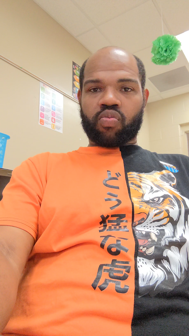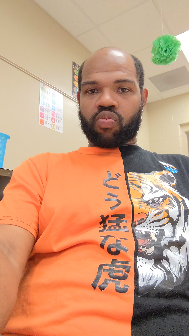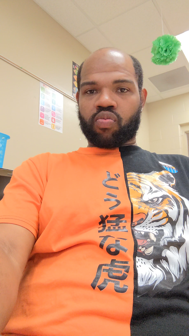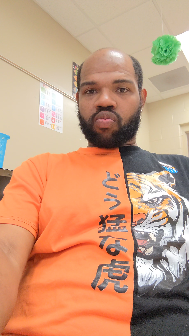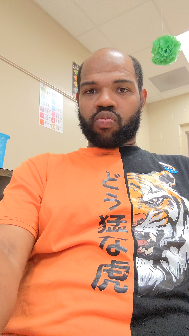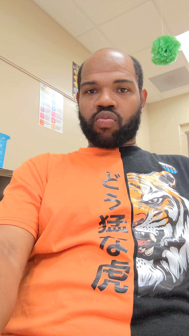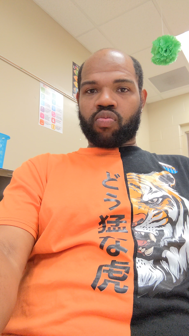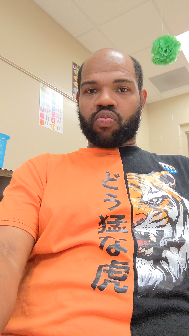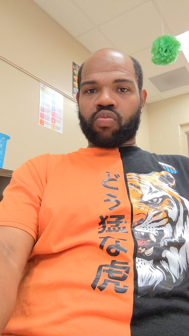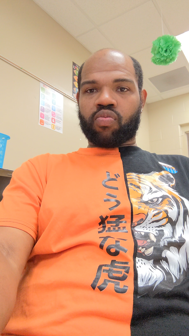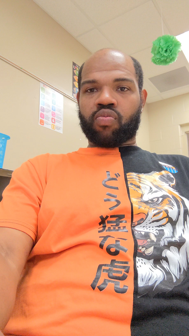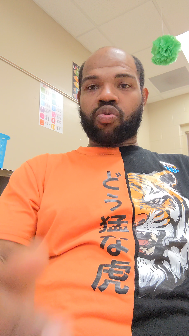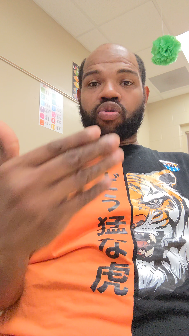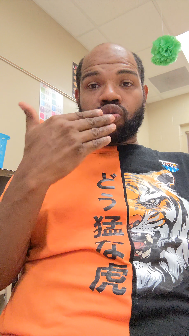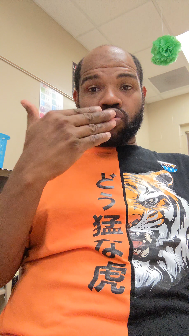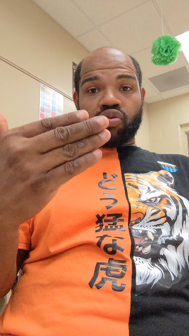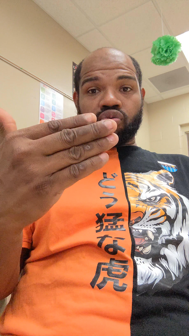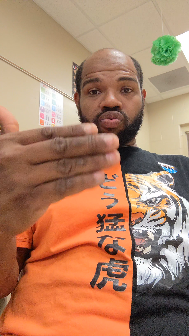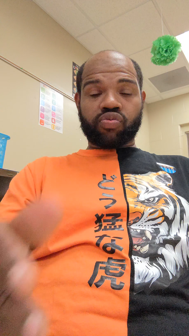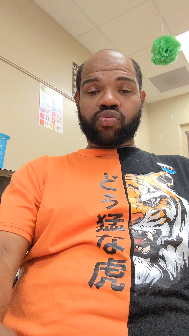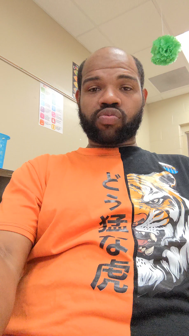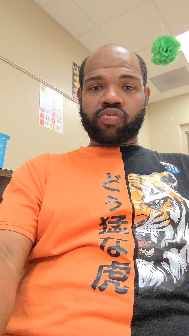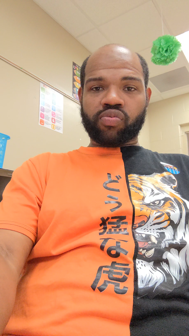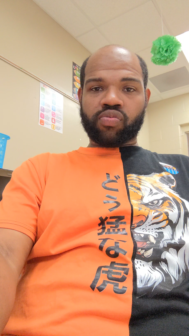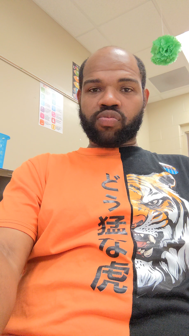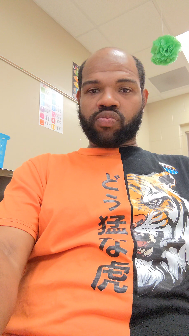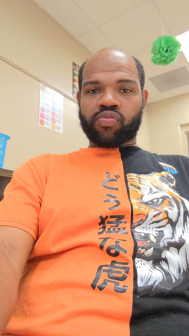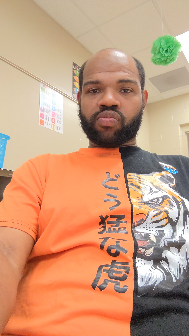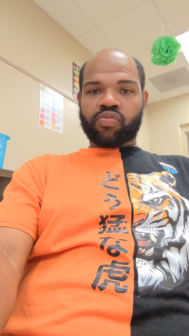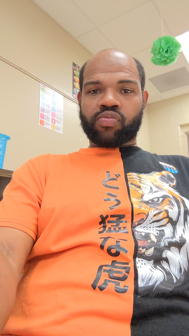good